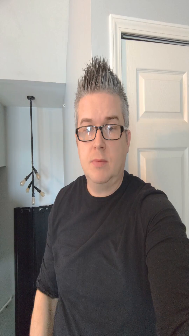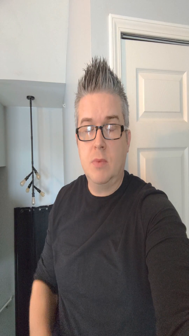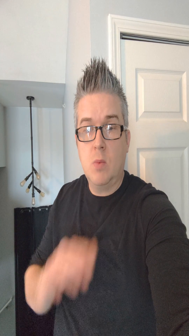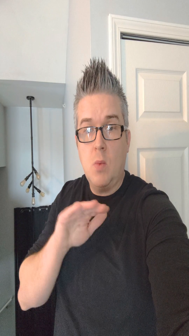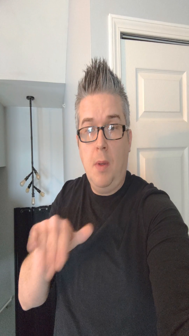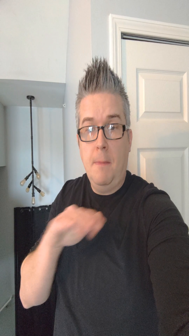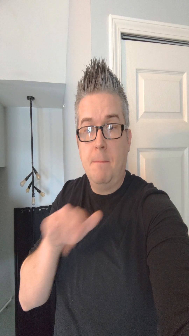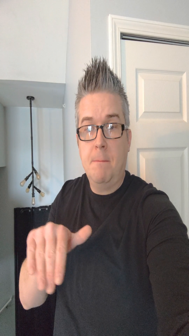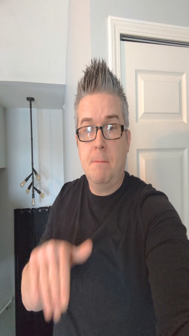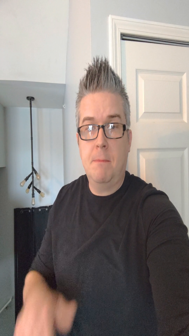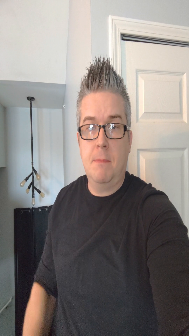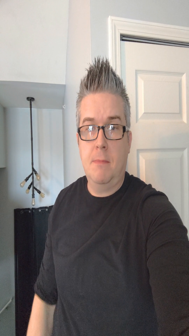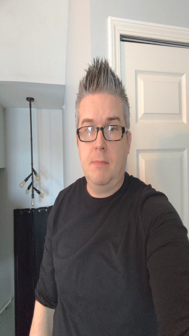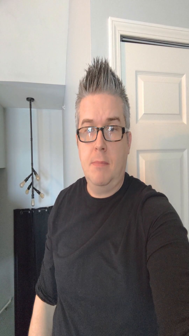pool